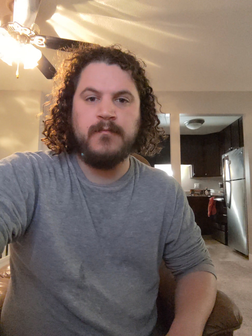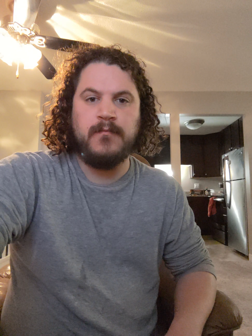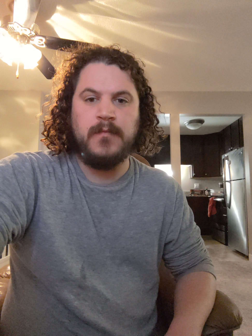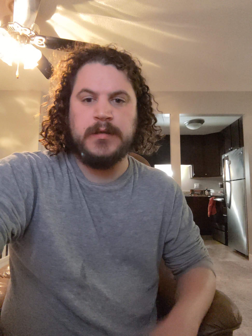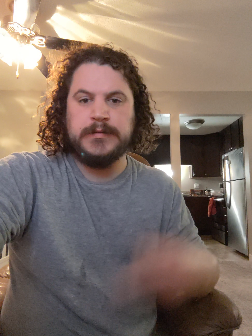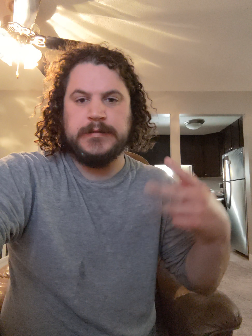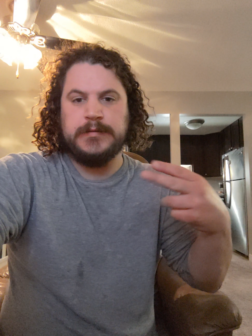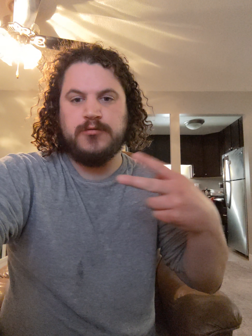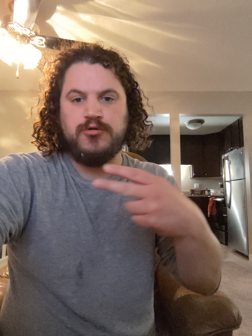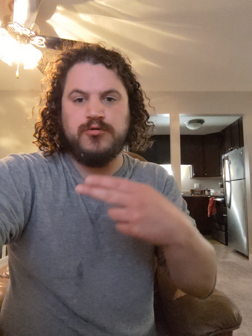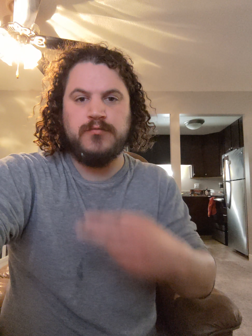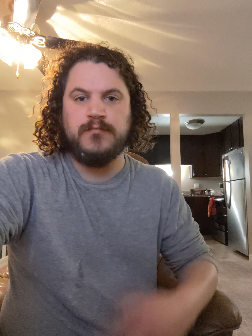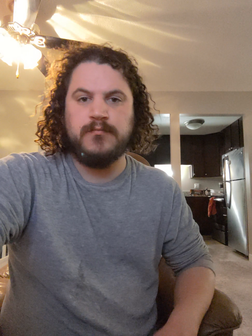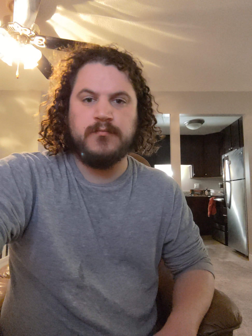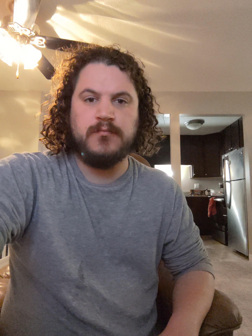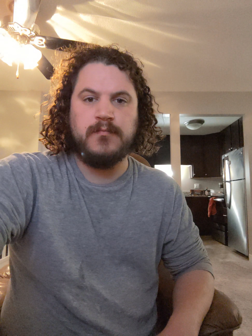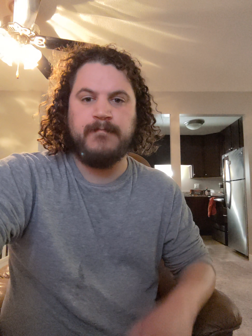scissors